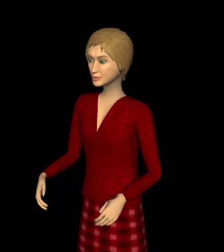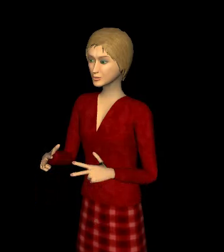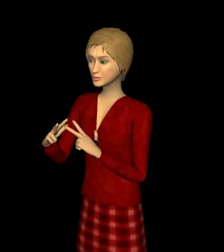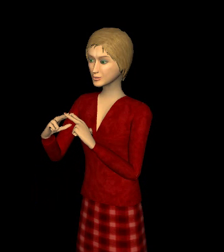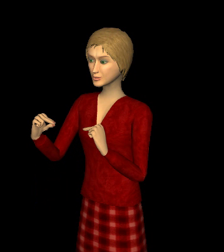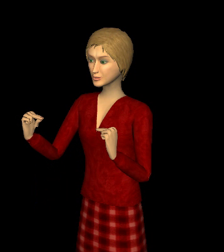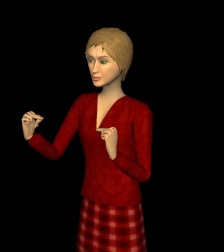نظيف